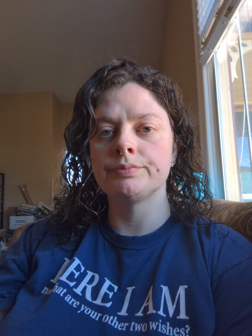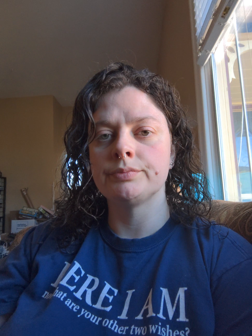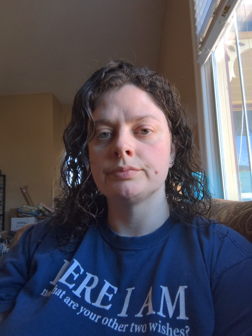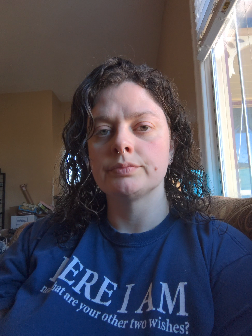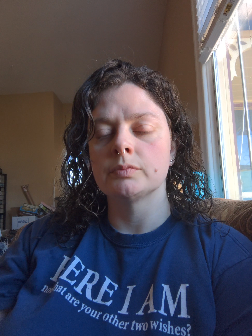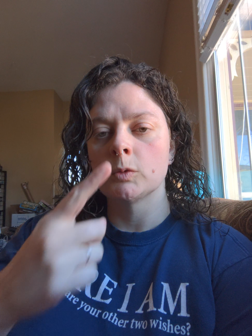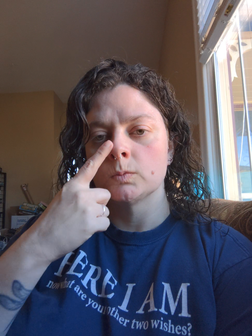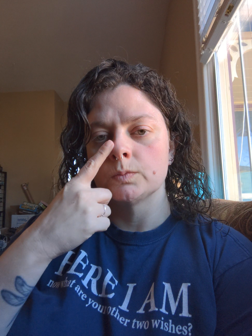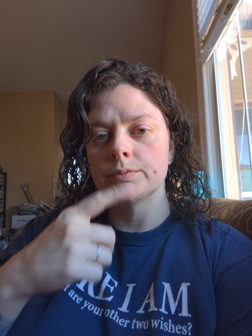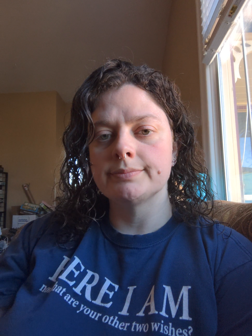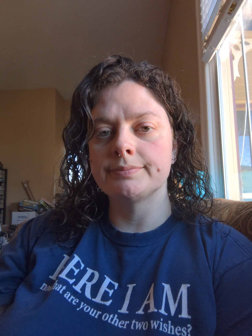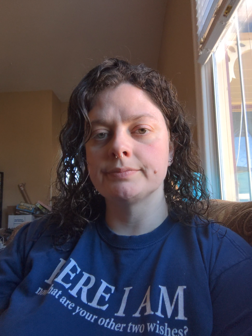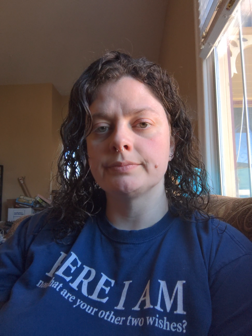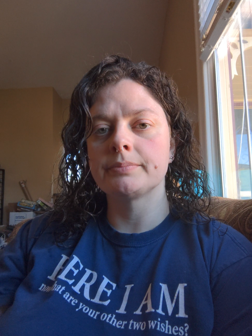nose